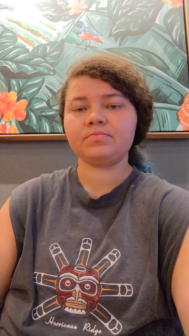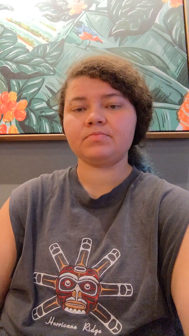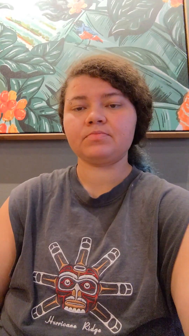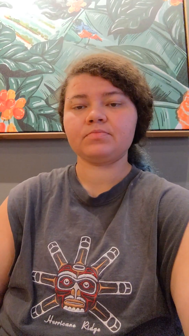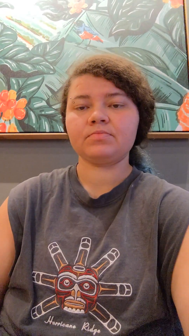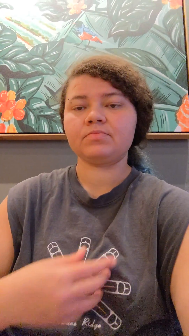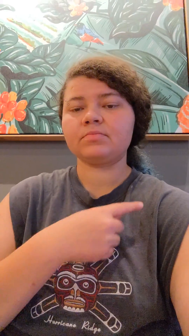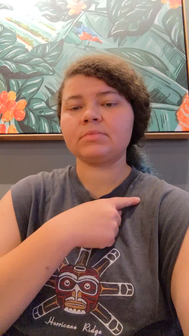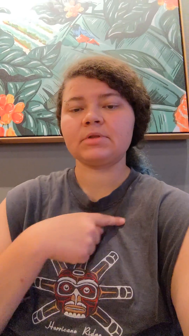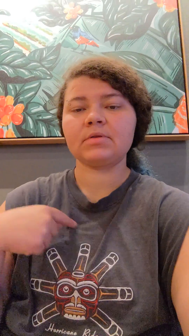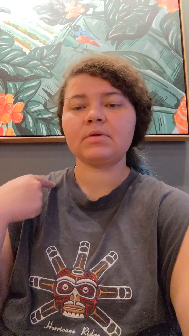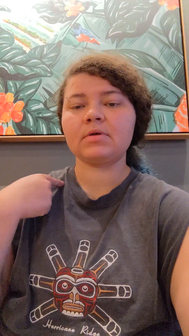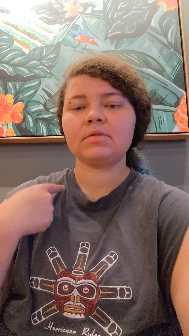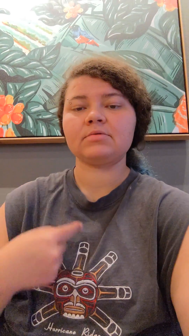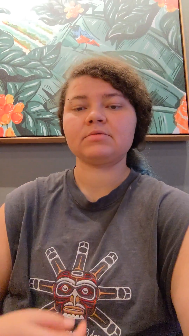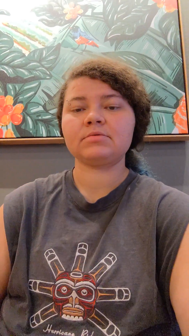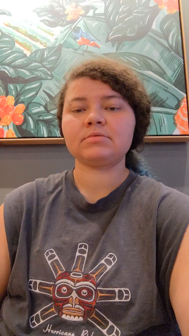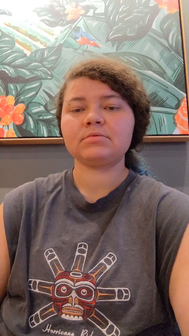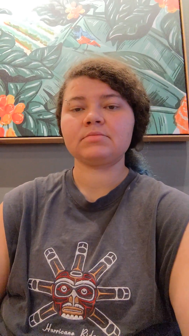necklace